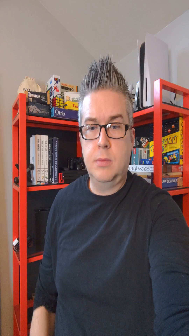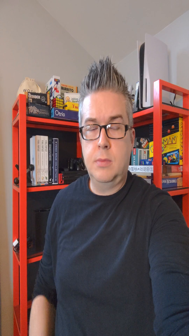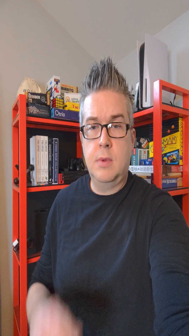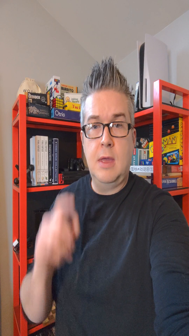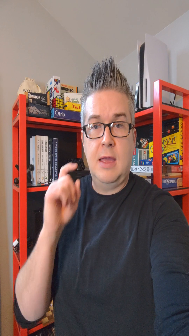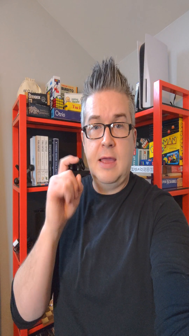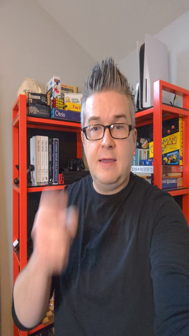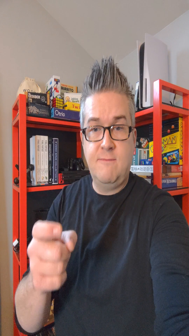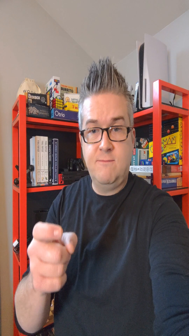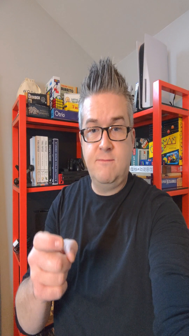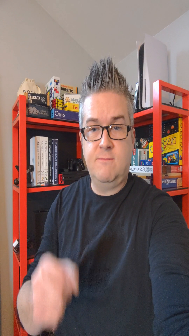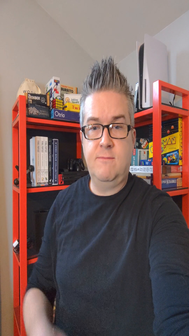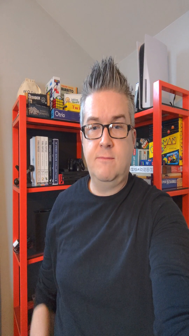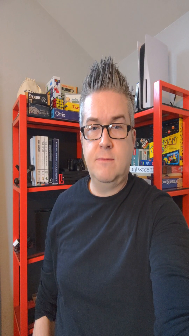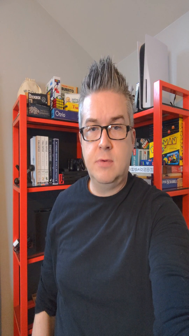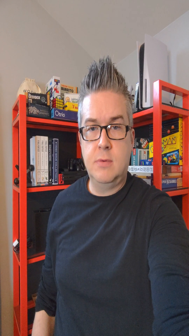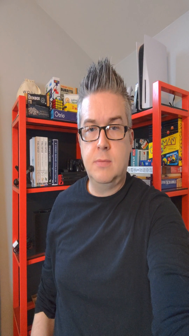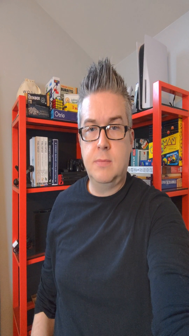gift